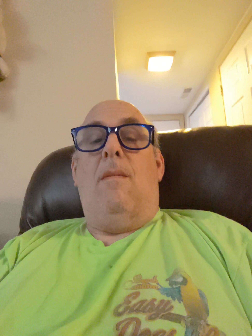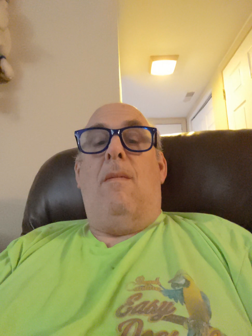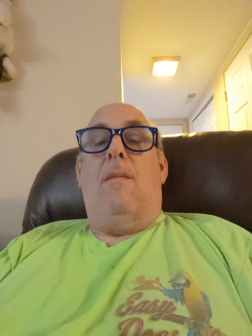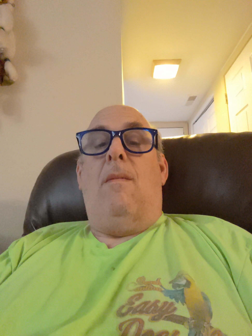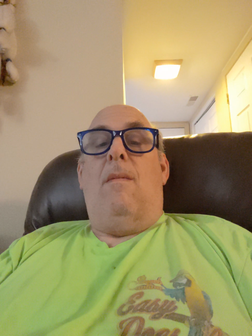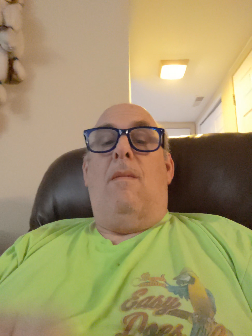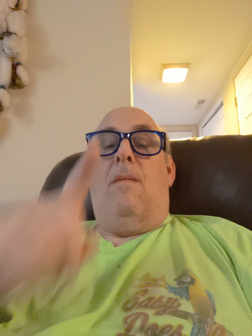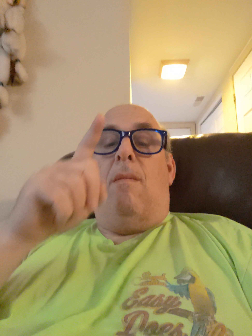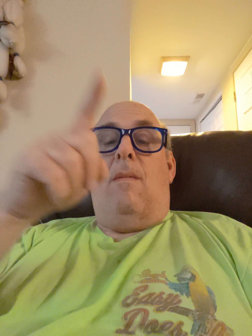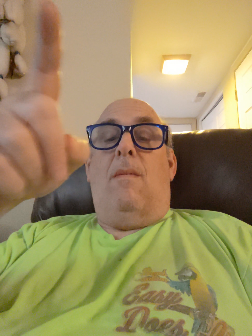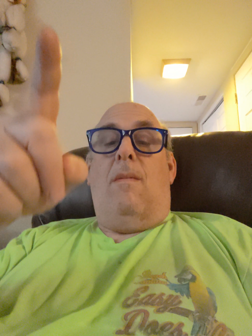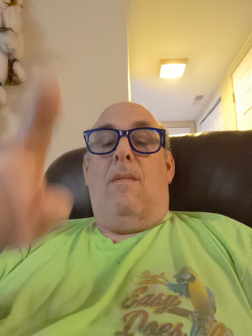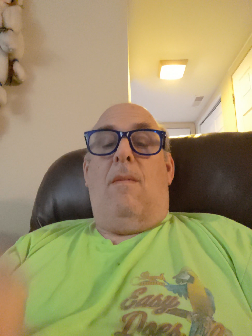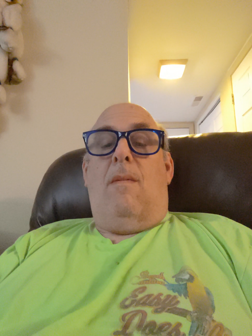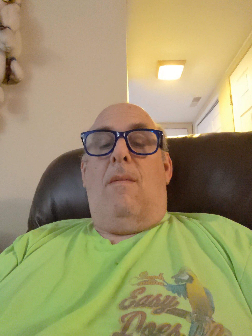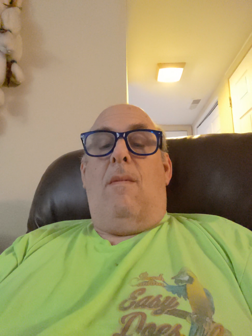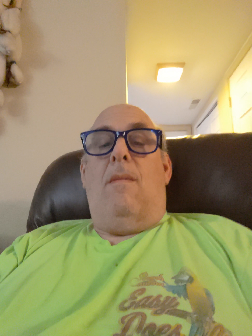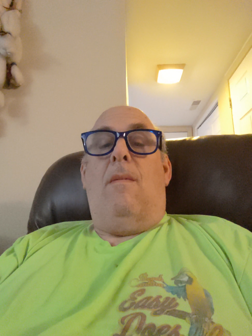there